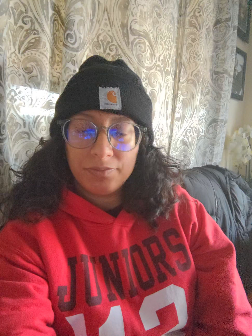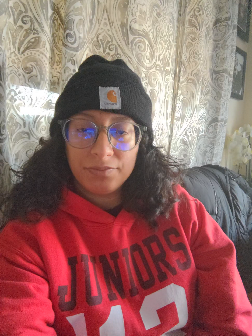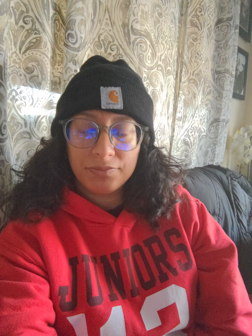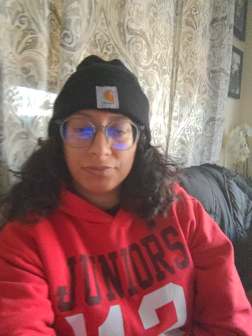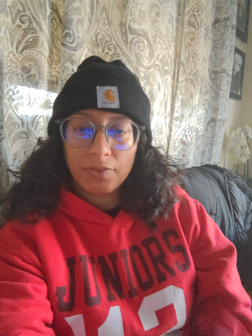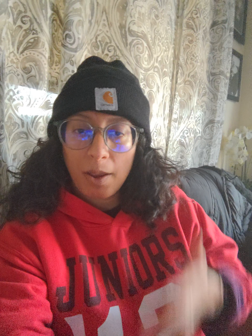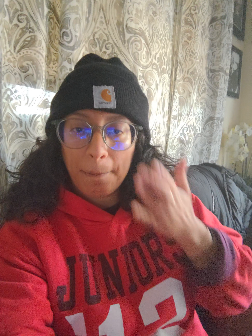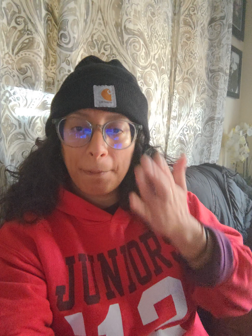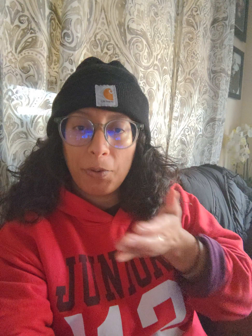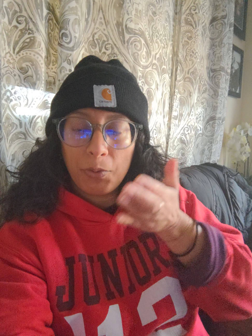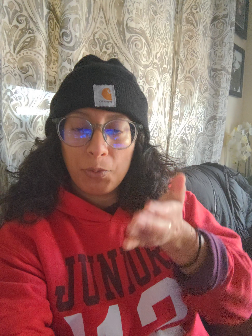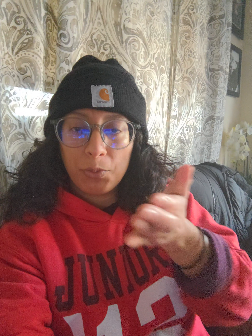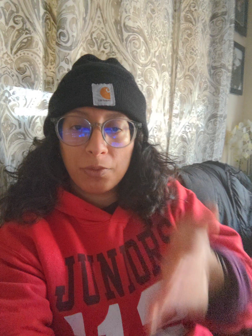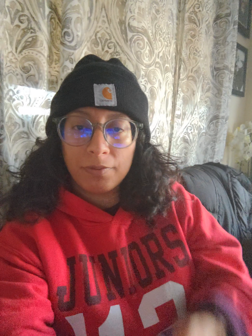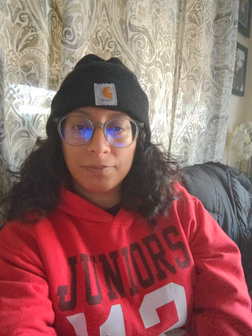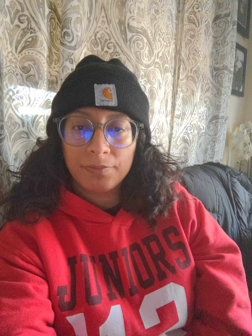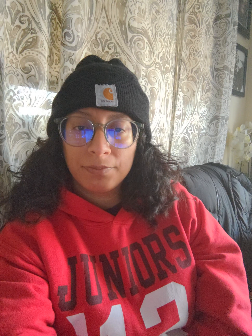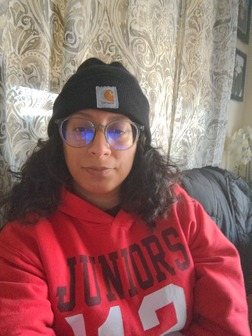boat